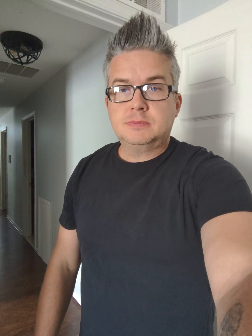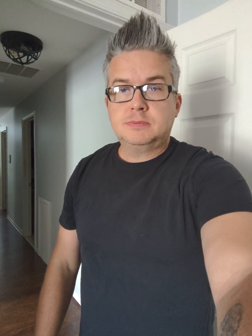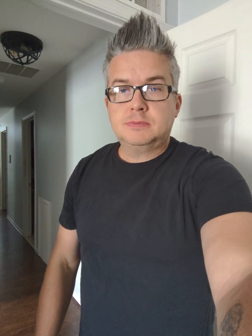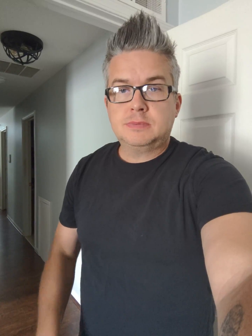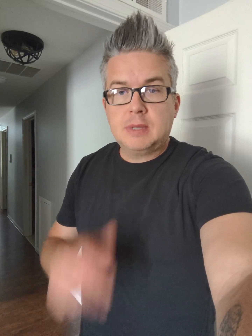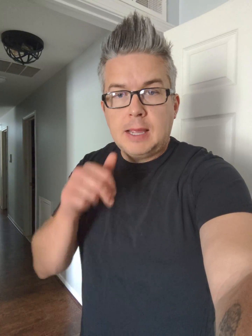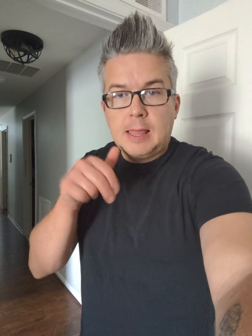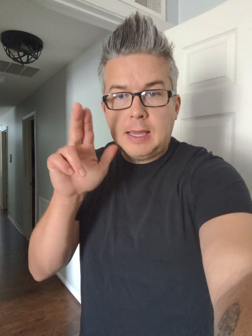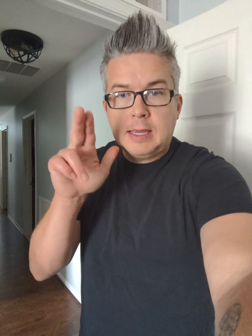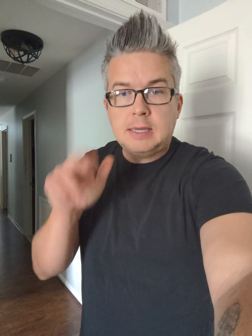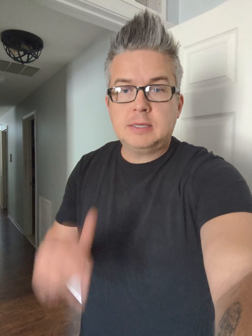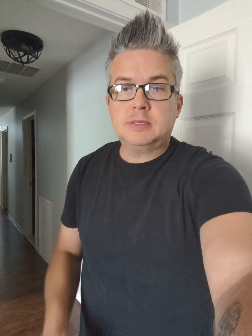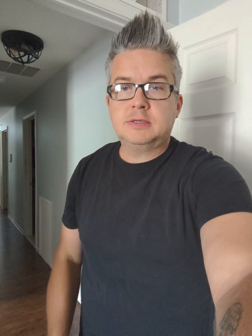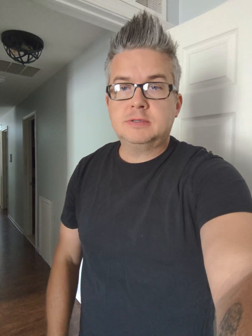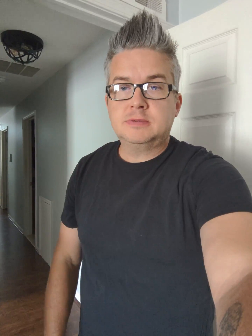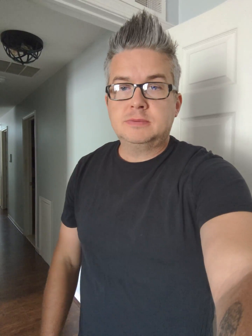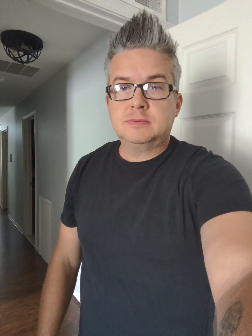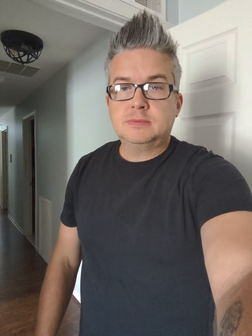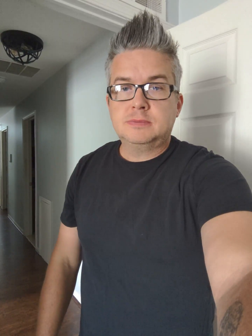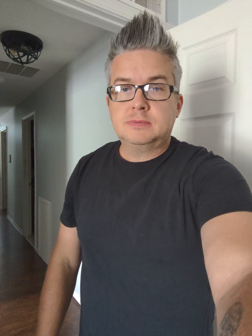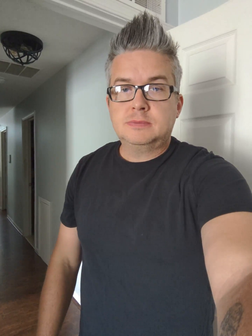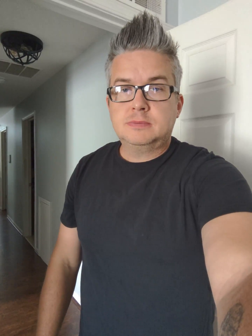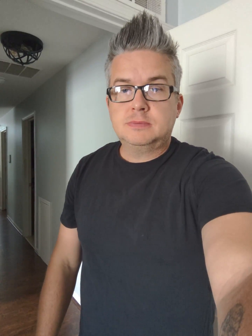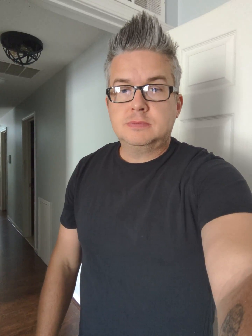lick